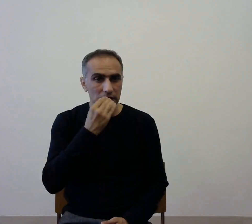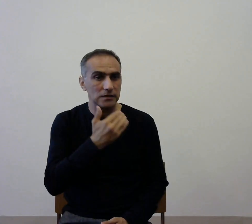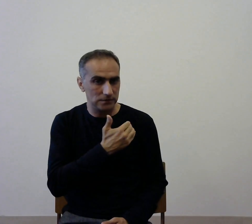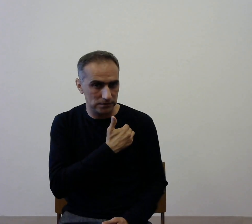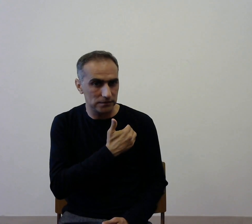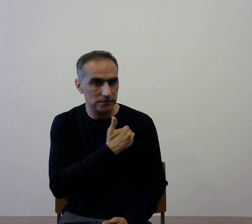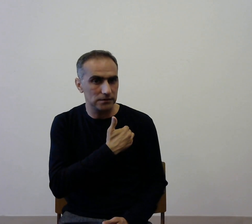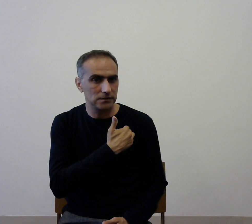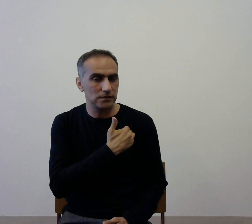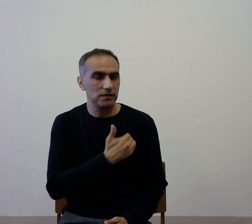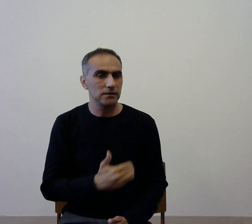istəmək